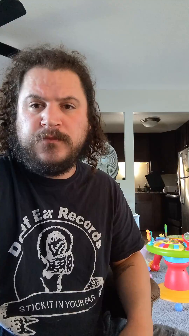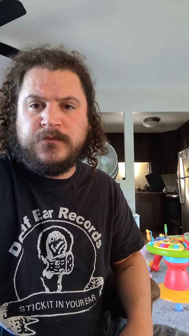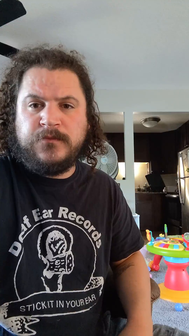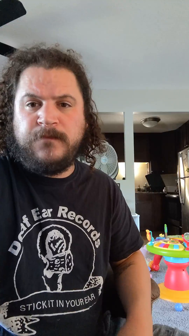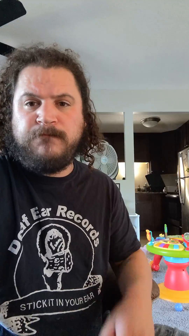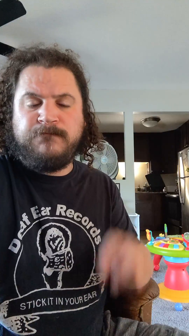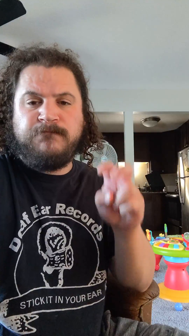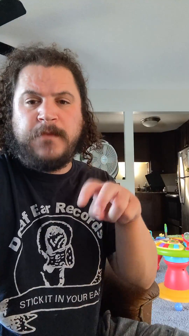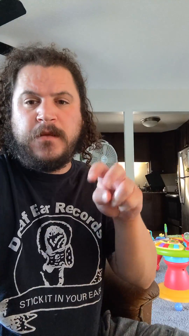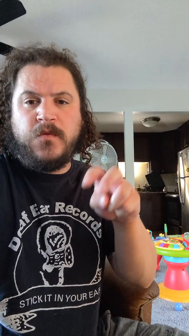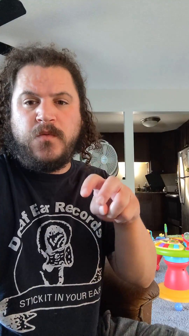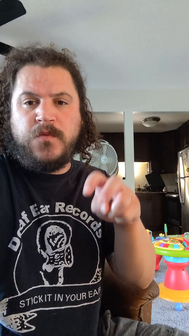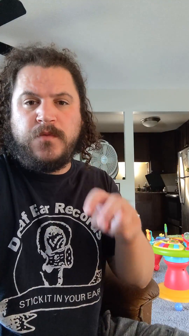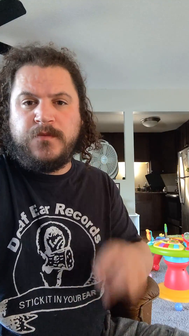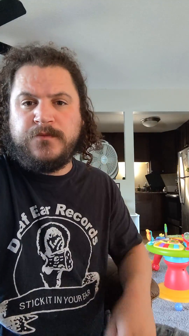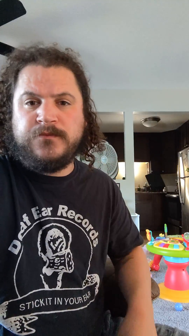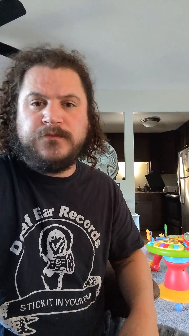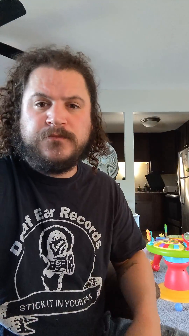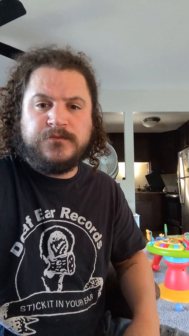potato